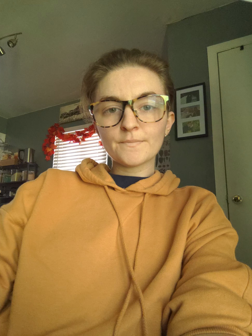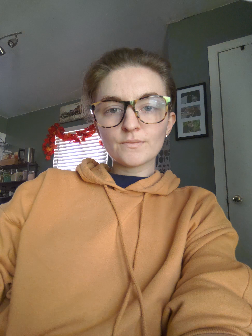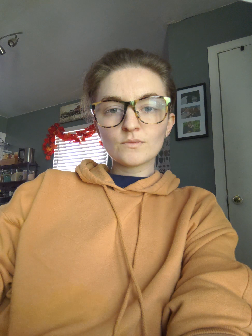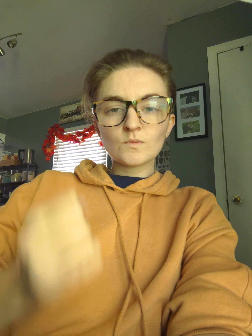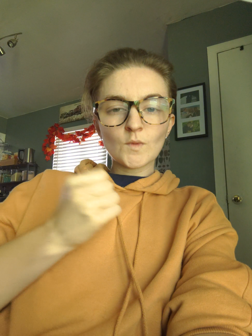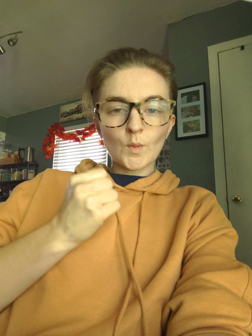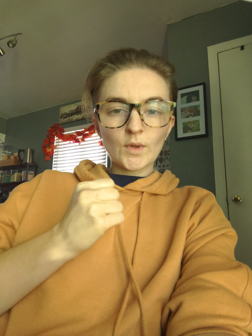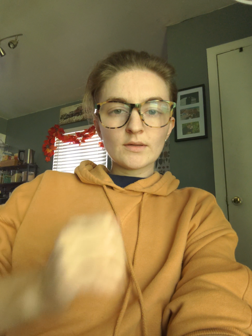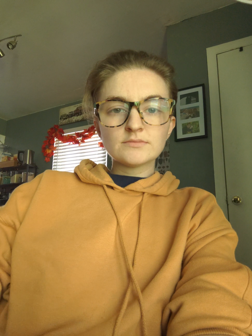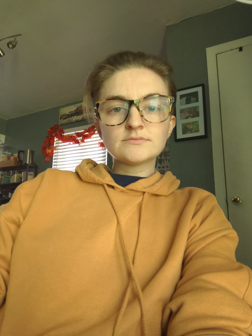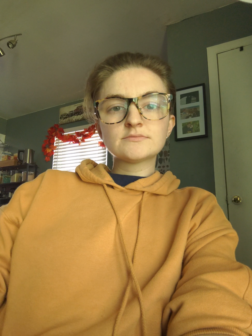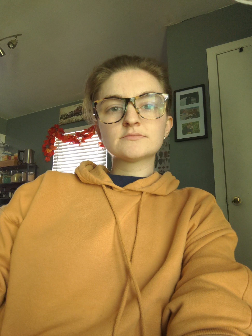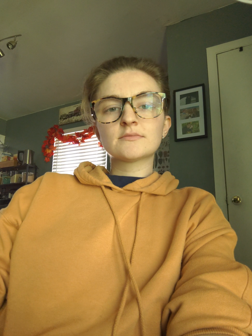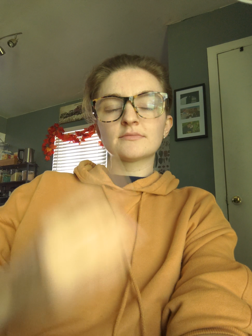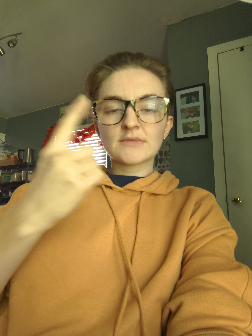cold